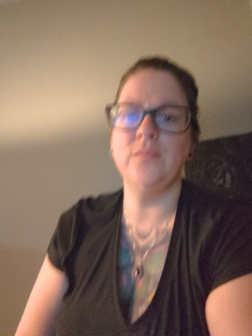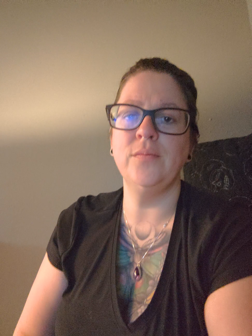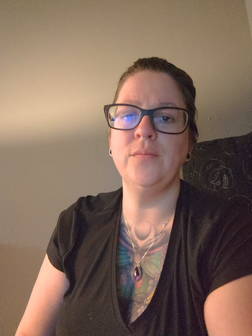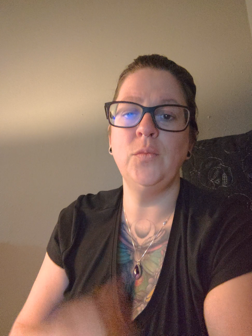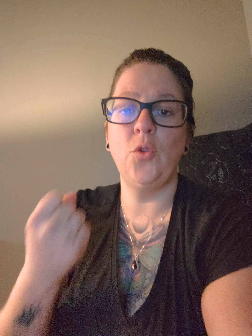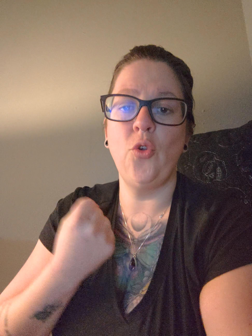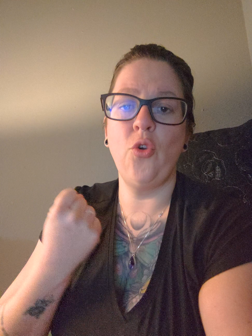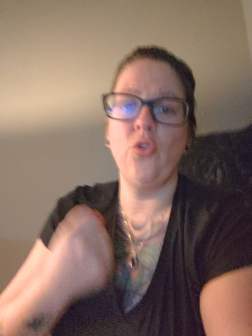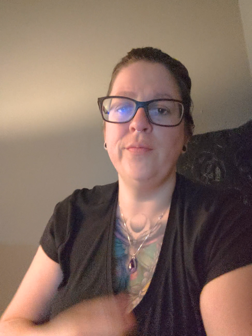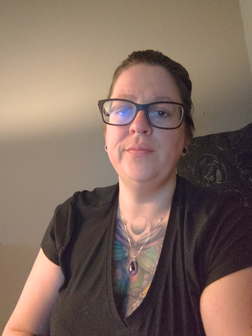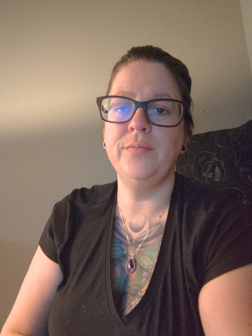car